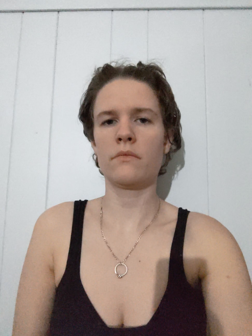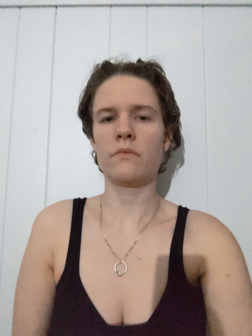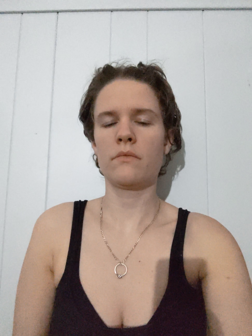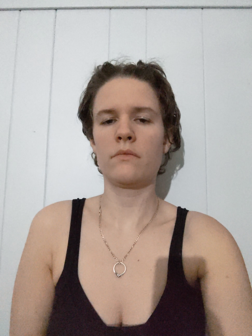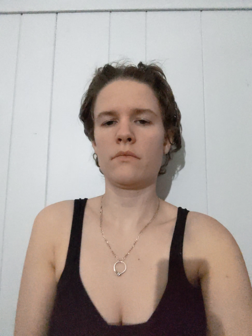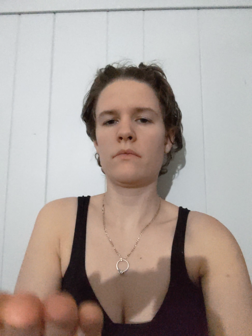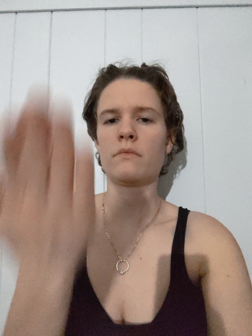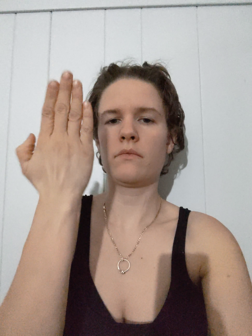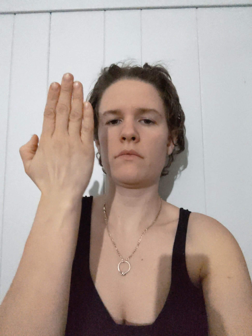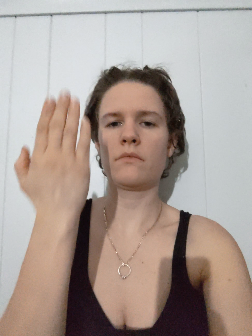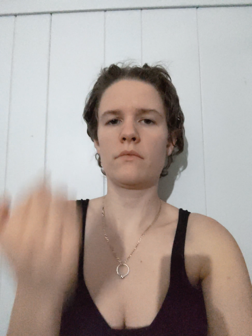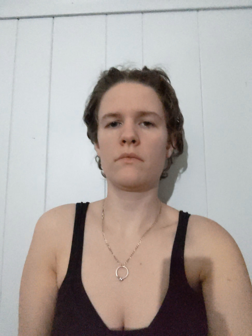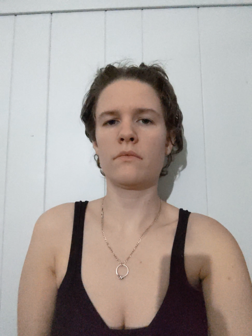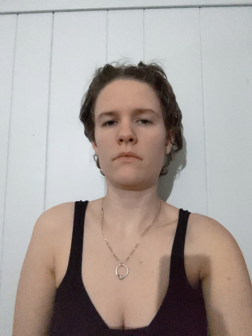morning